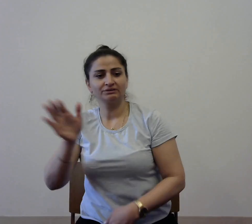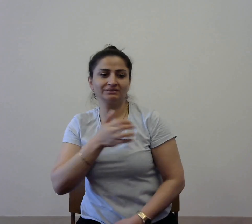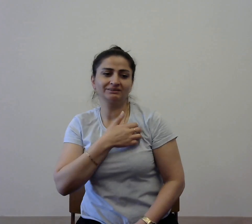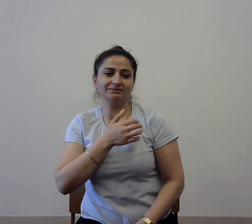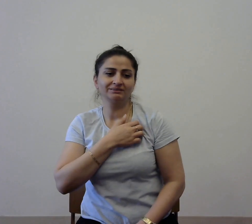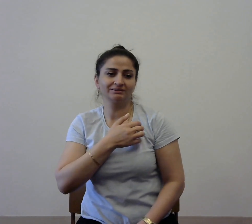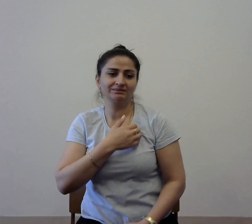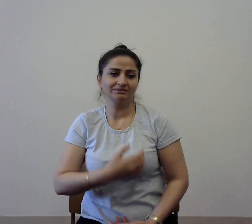istəmək